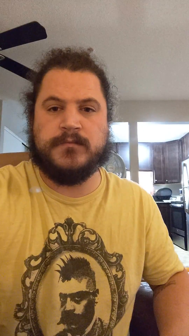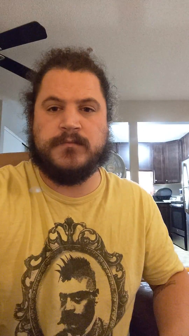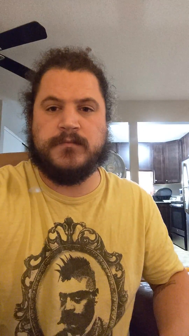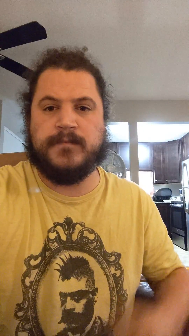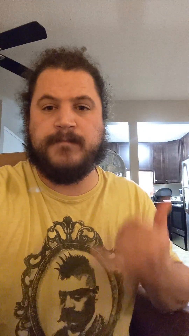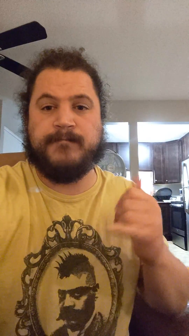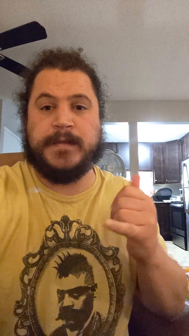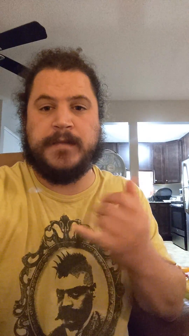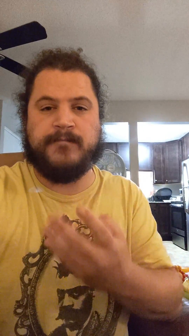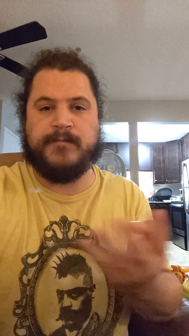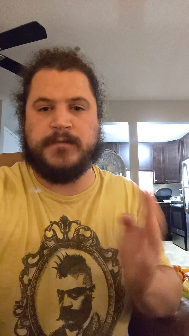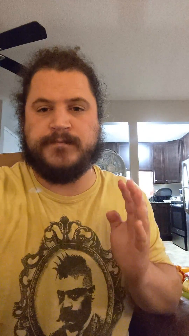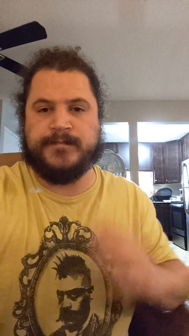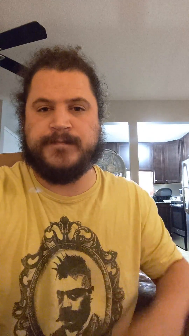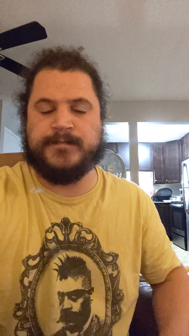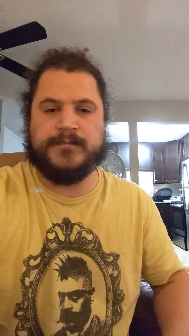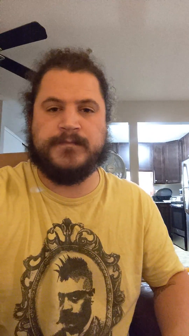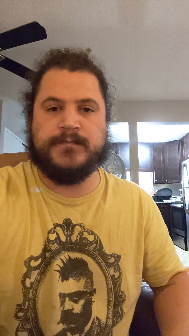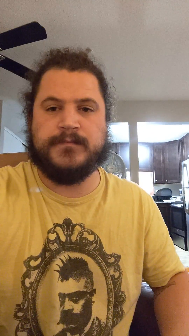playpen